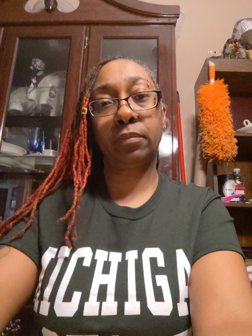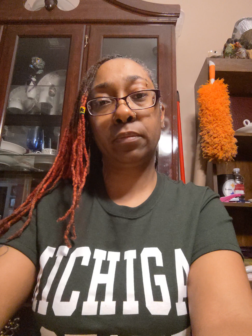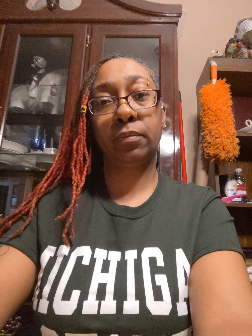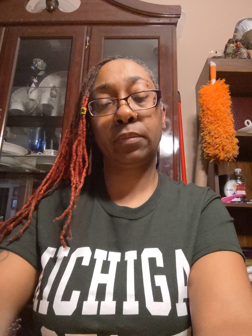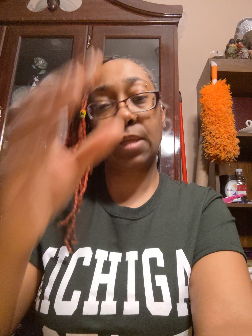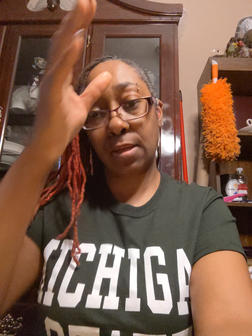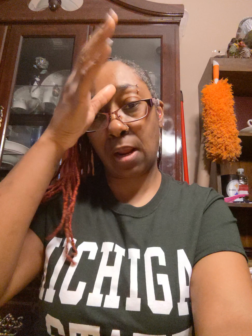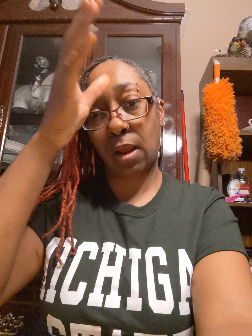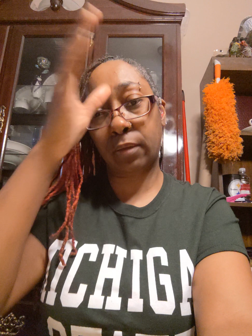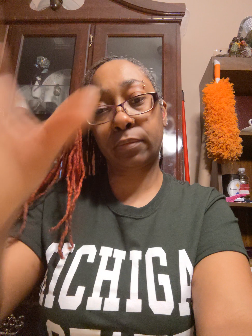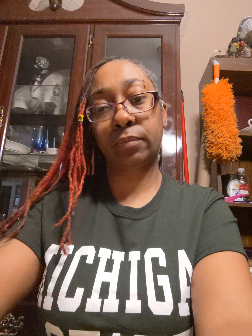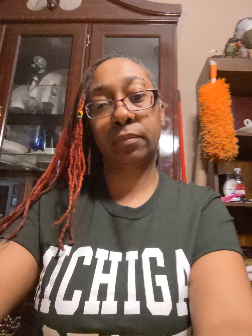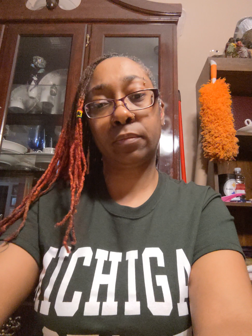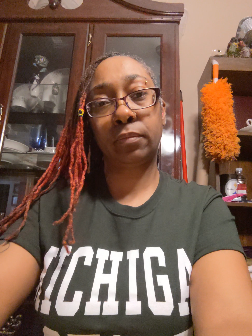dad